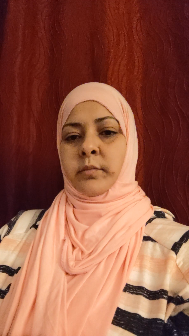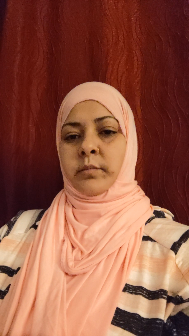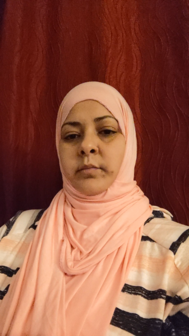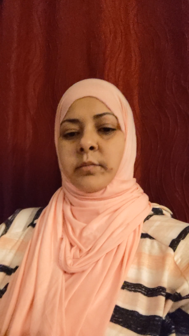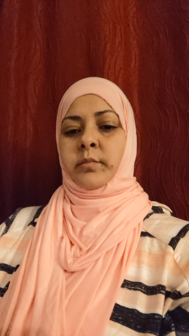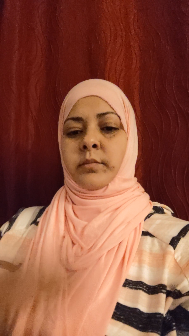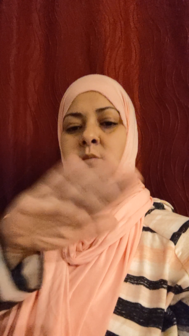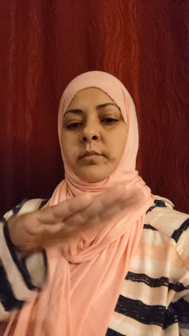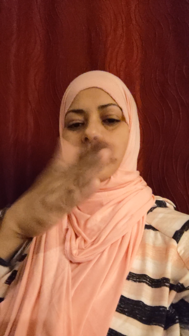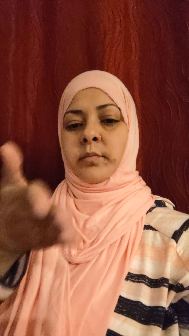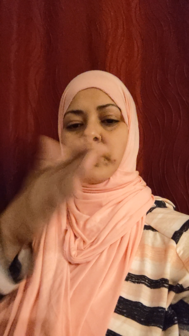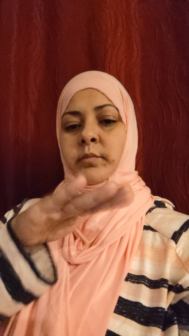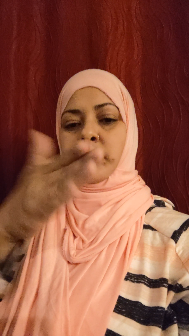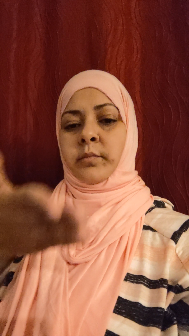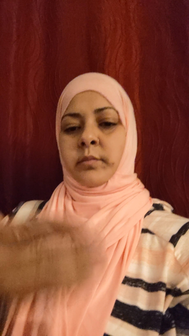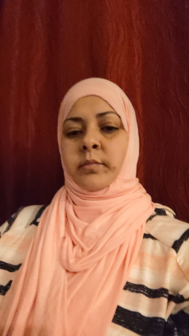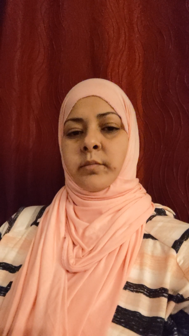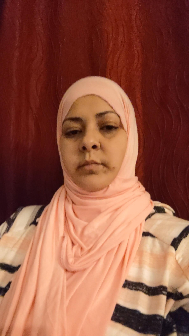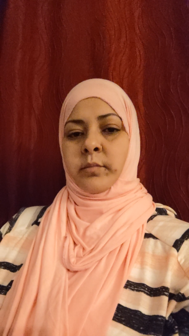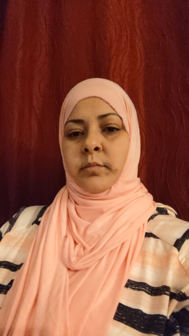kitchen